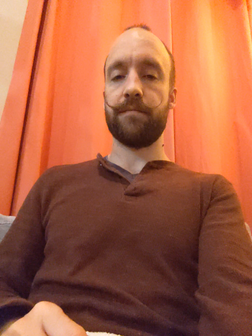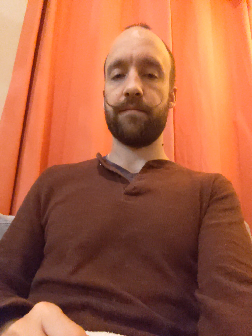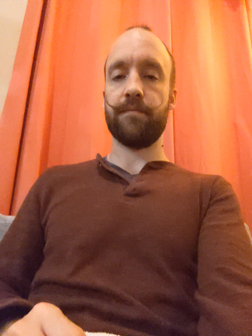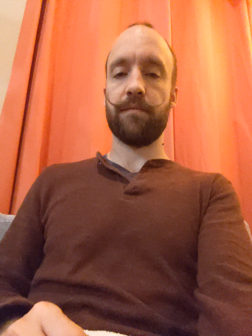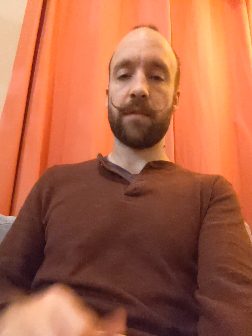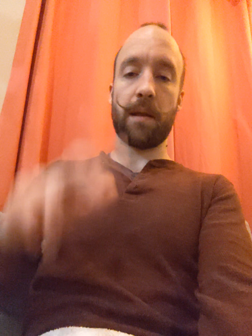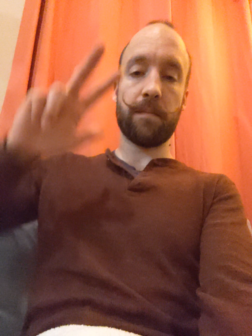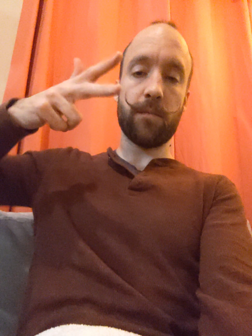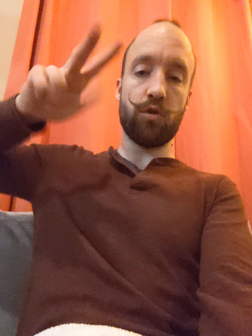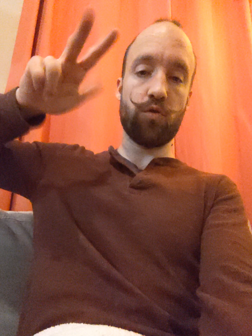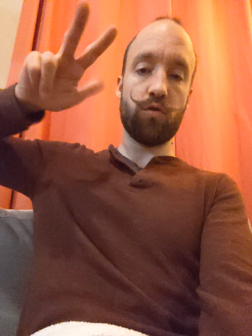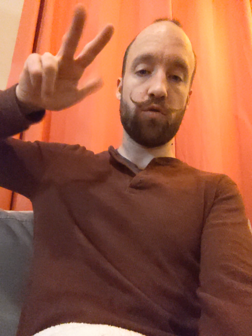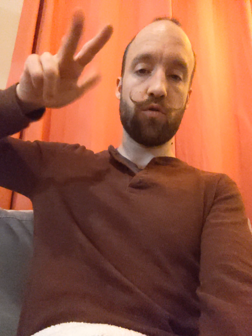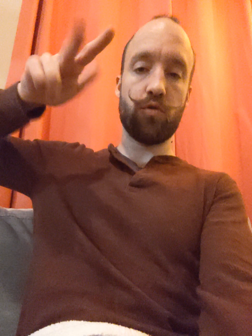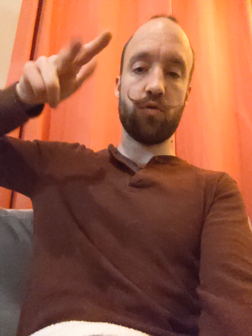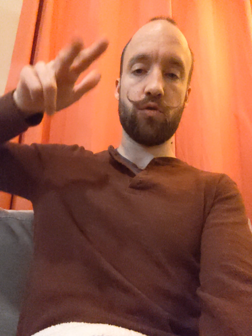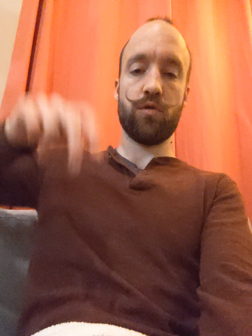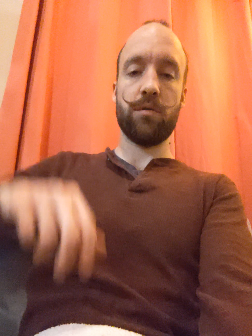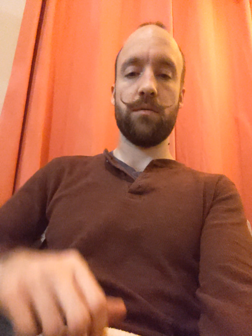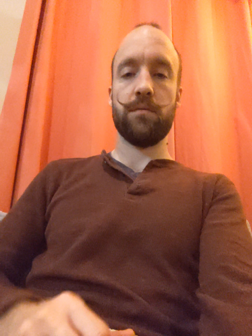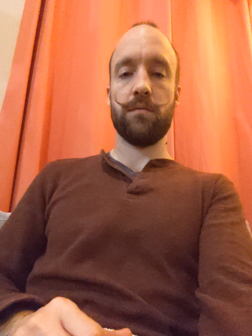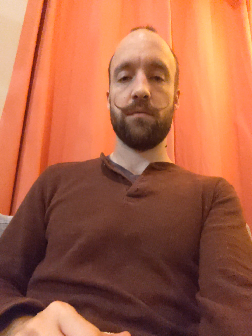helicopter